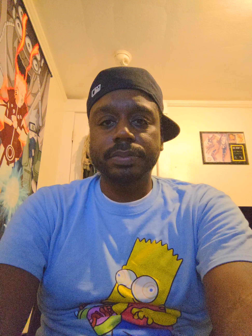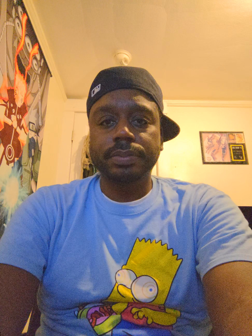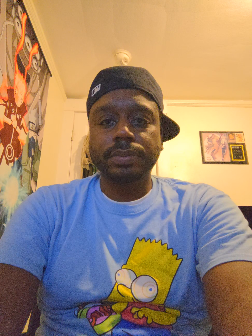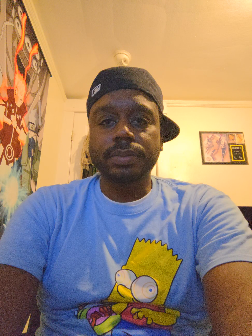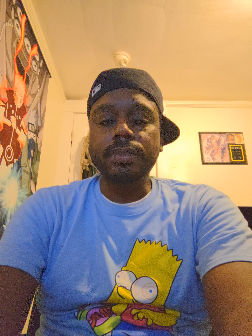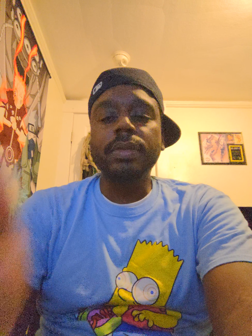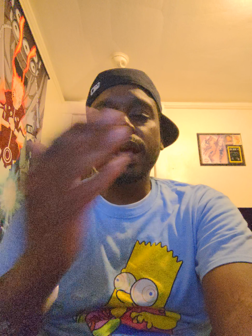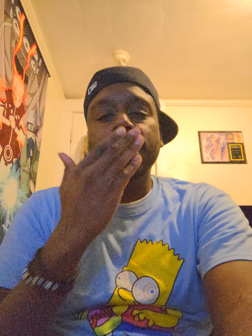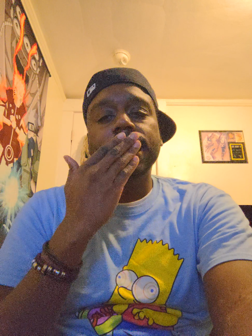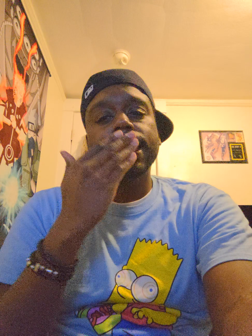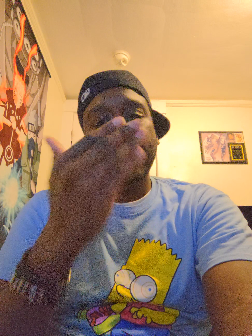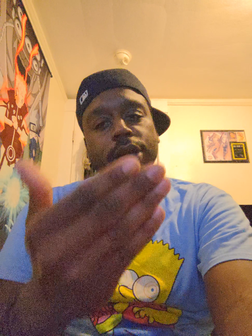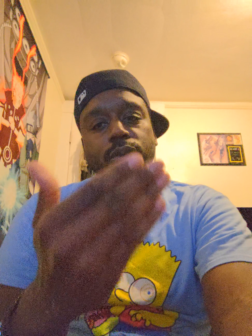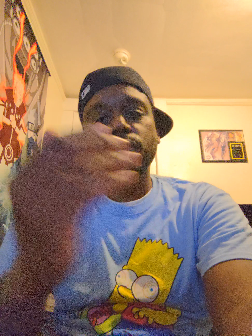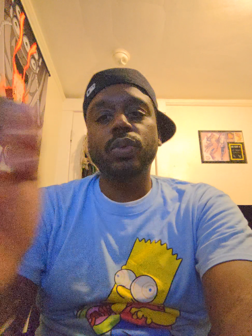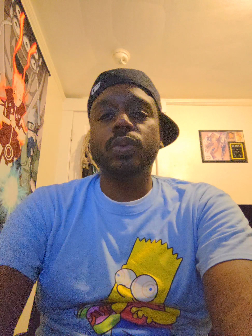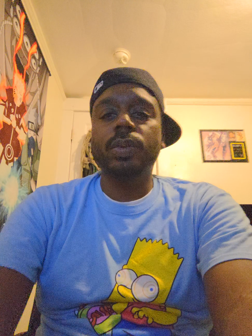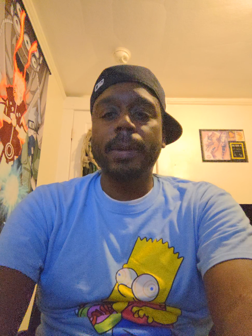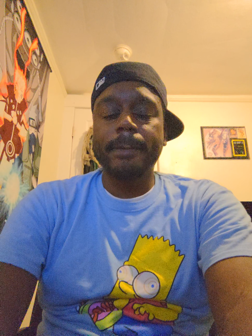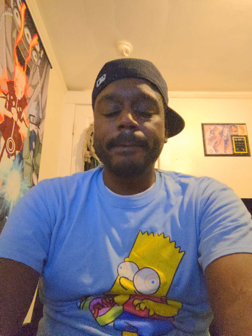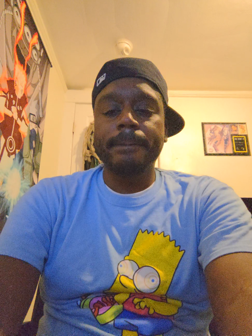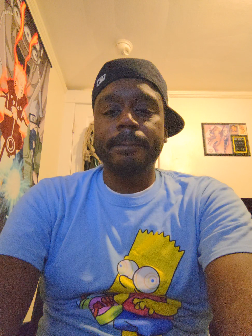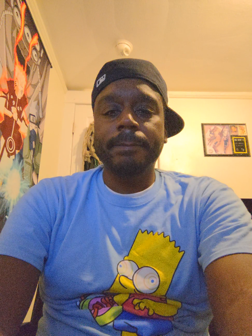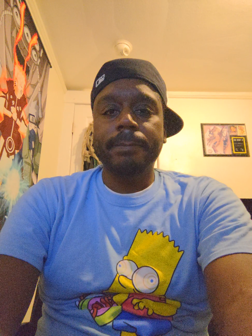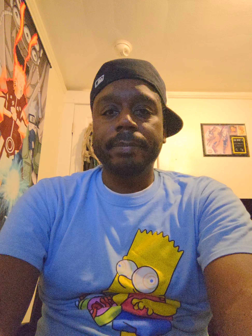thank you